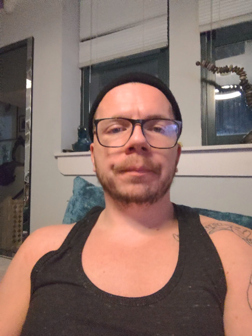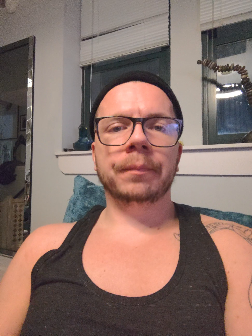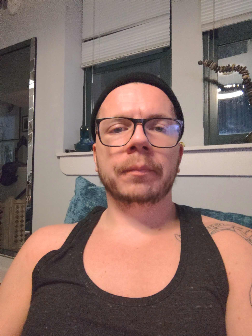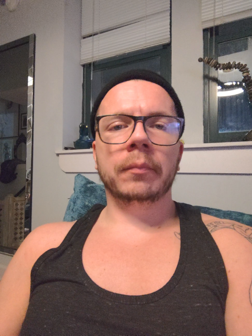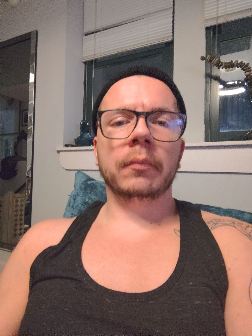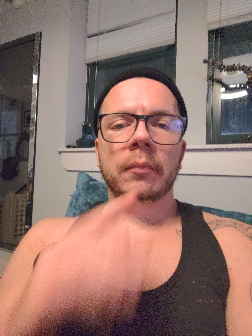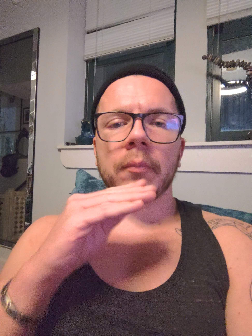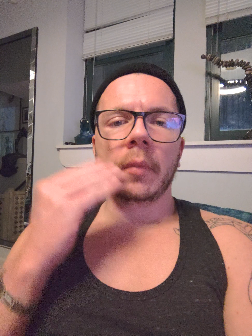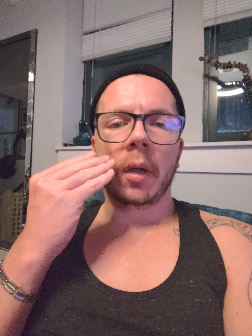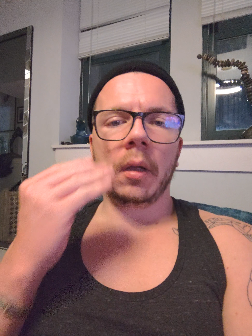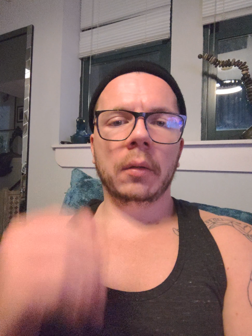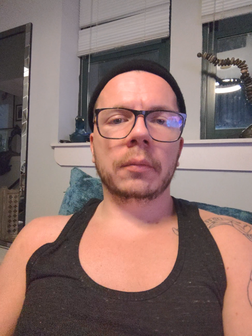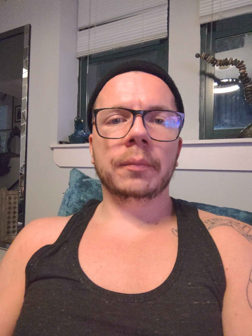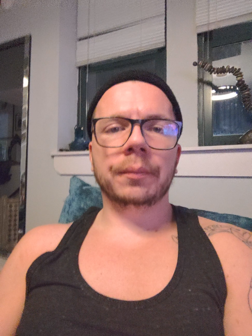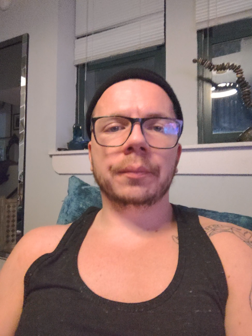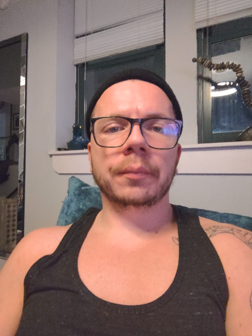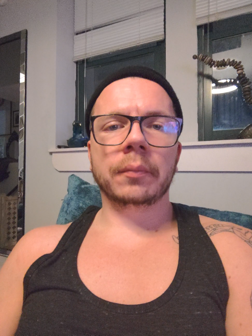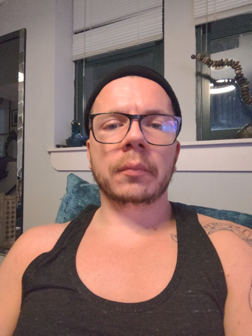smile